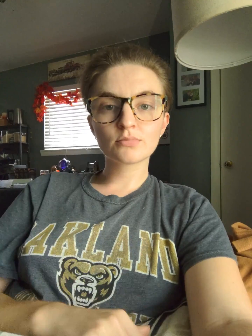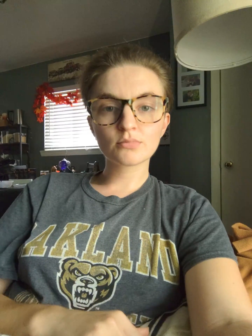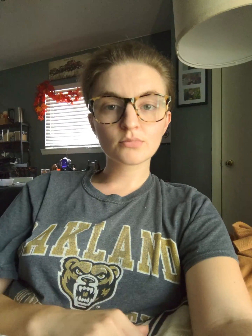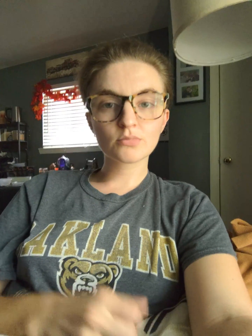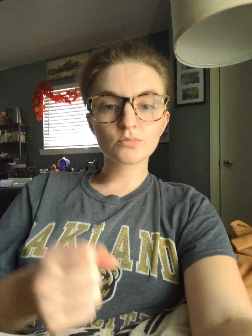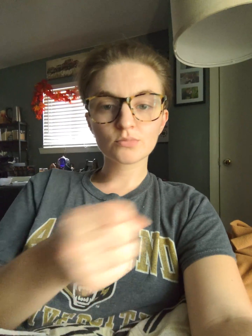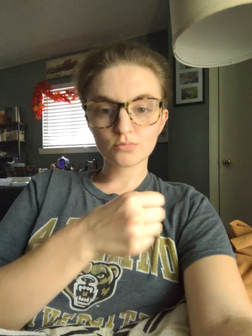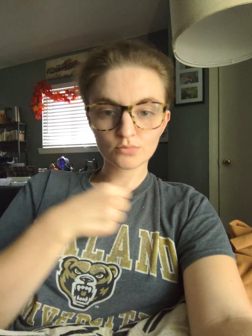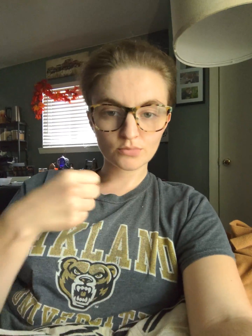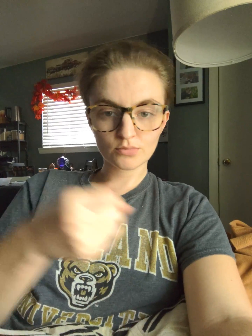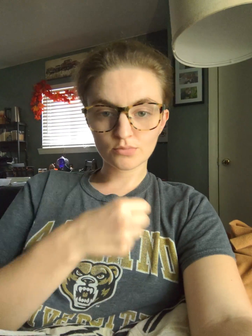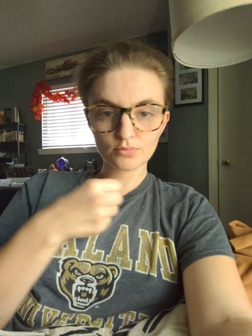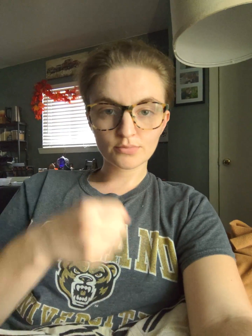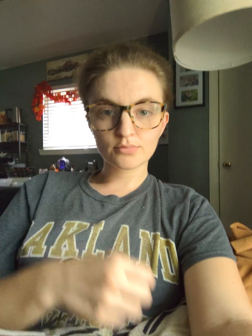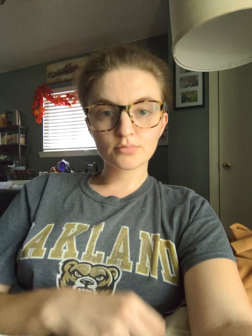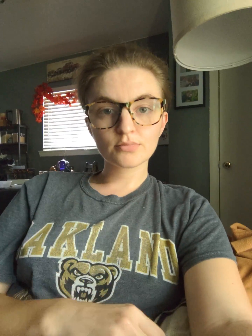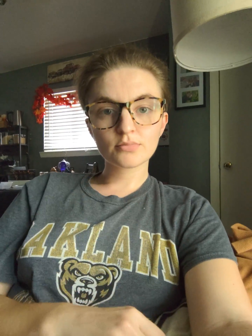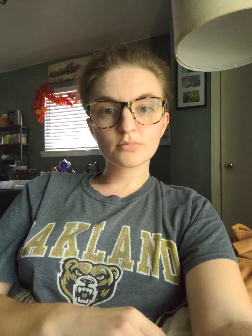coffee